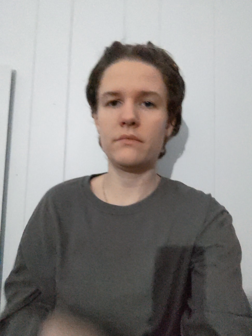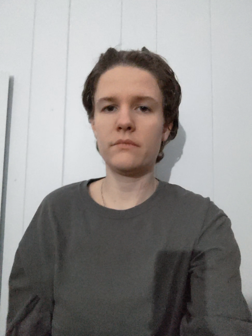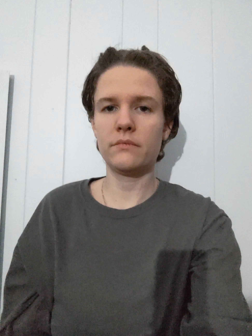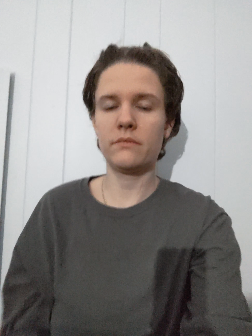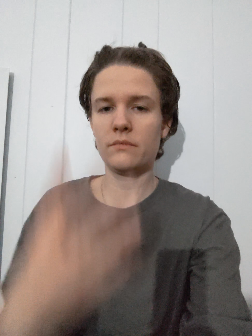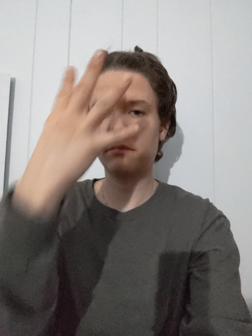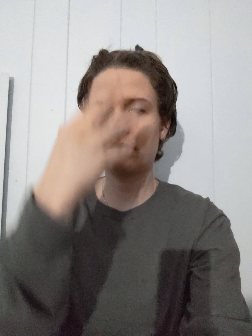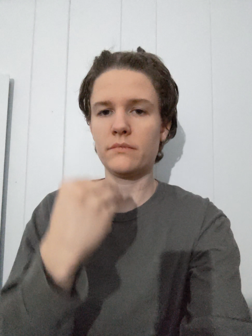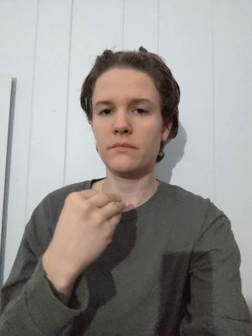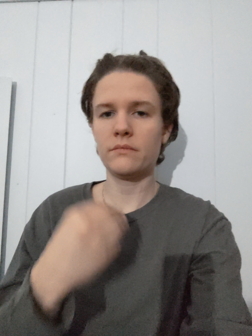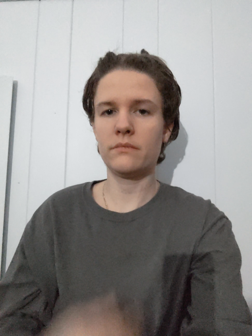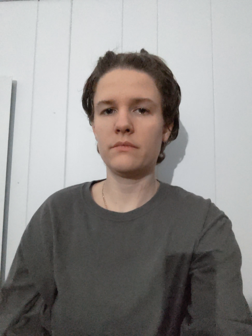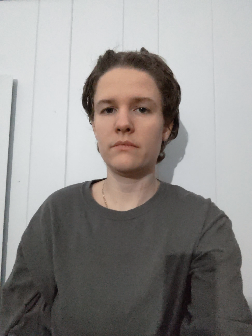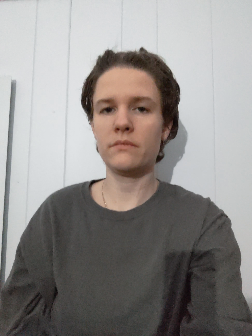sleep